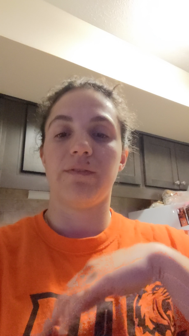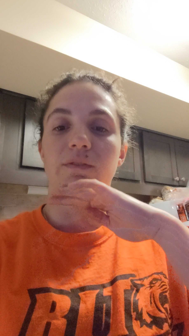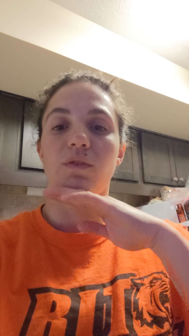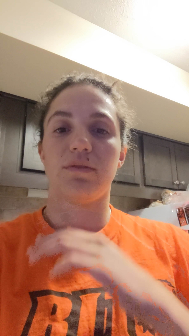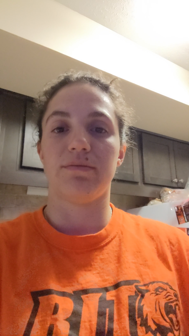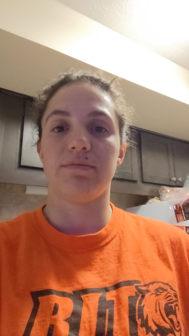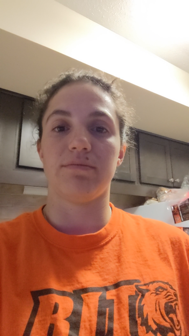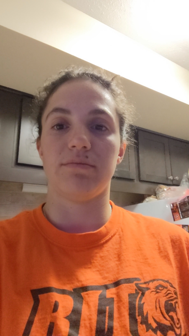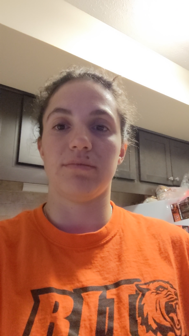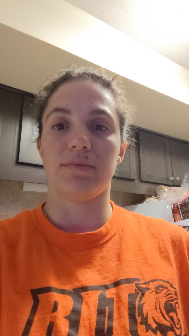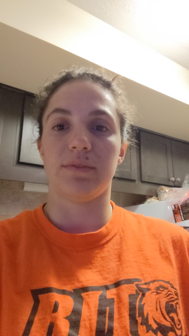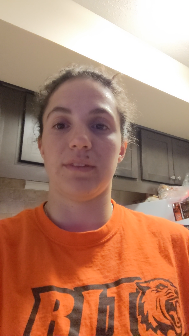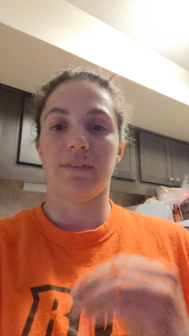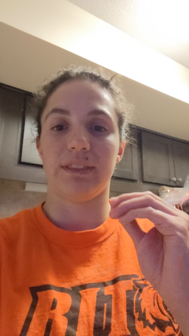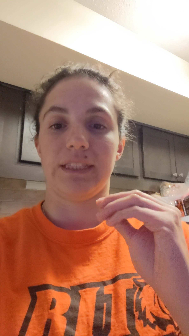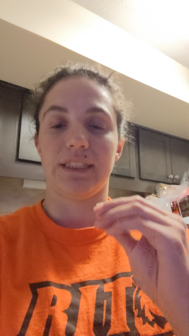fix